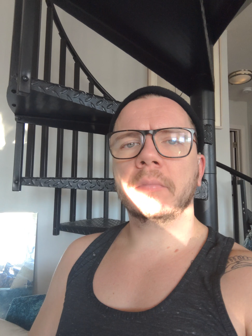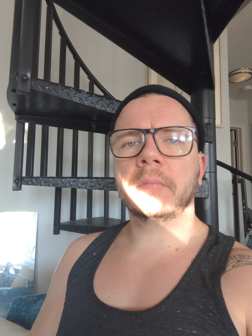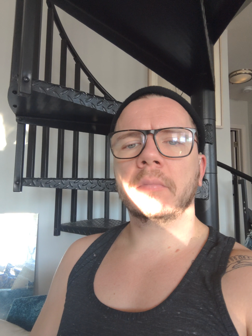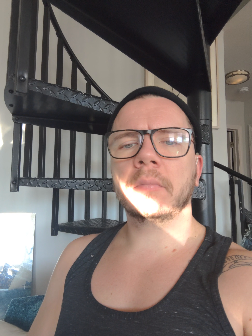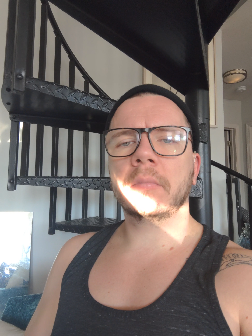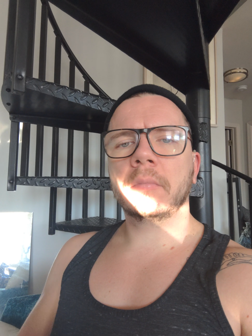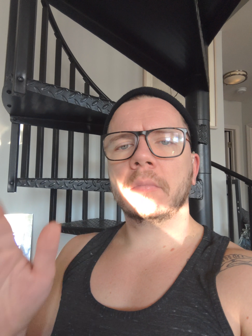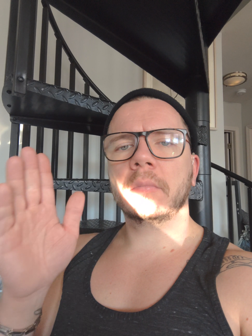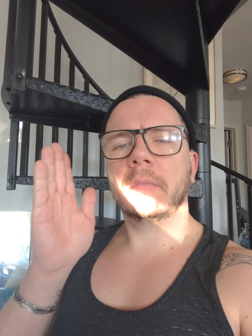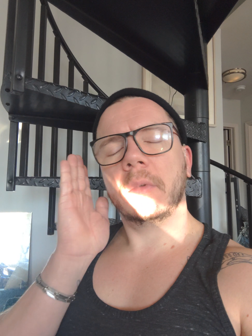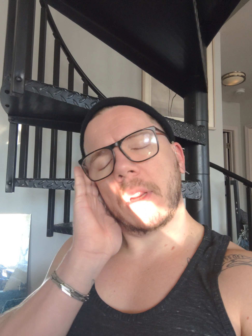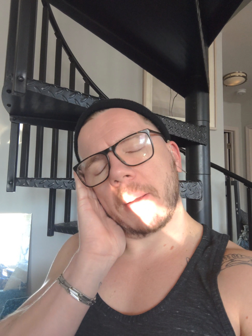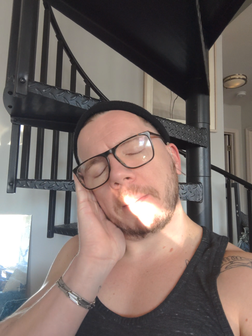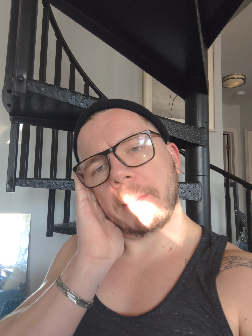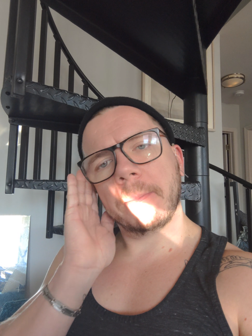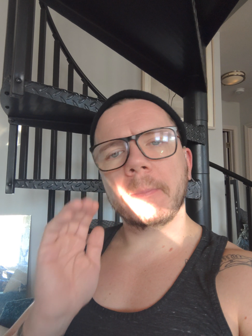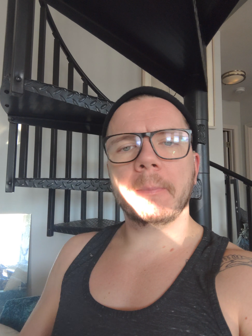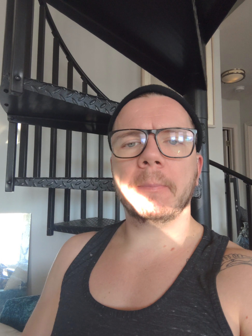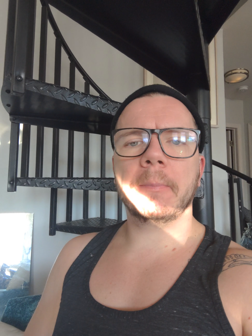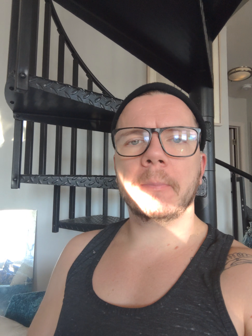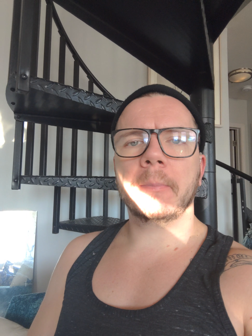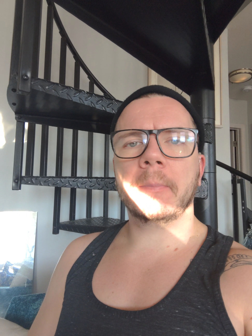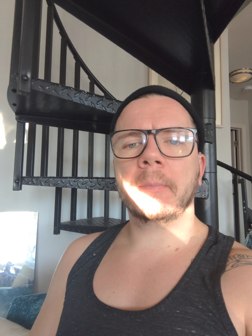nap